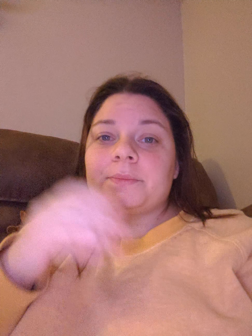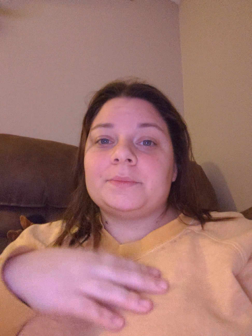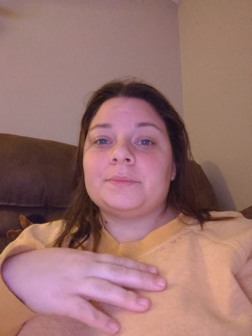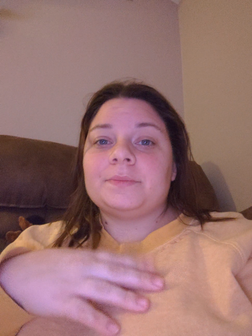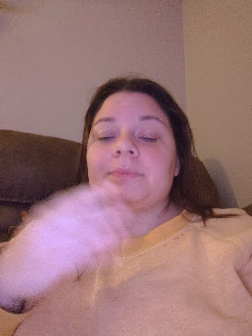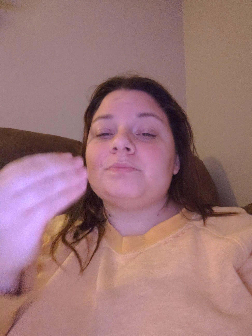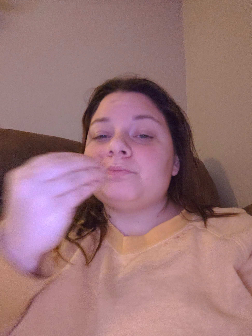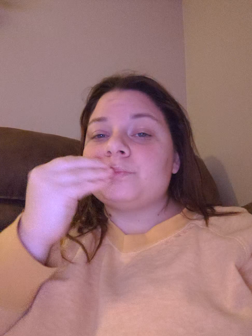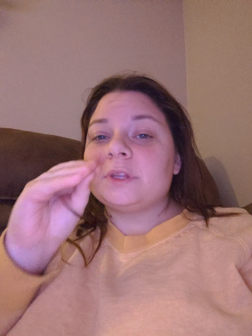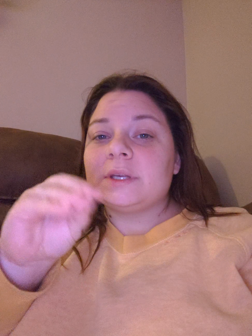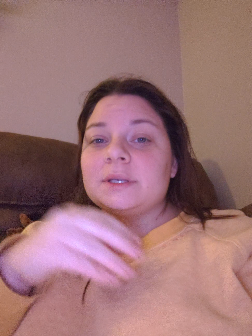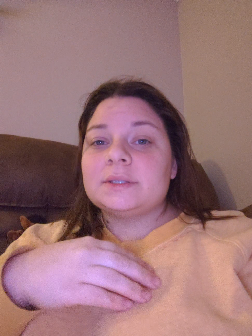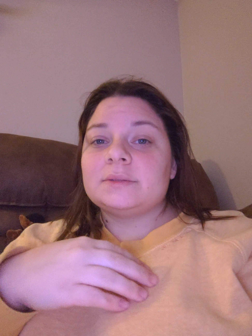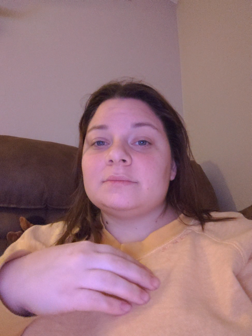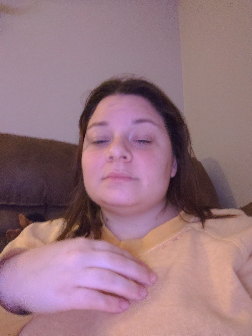kiss